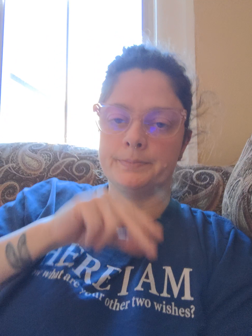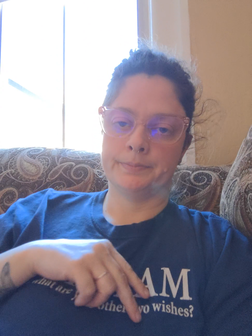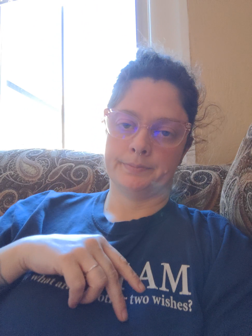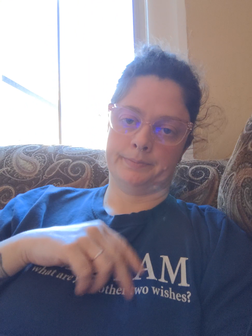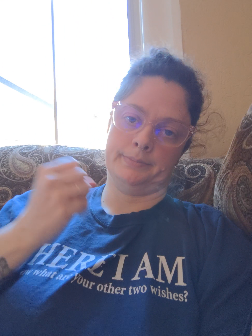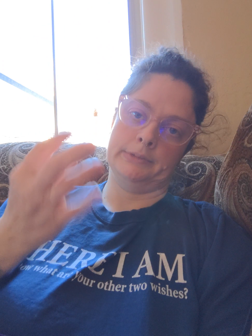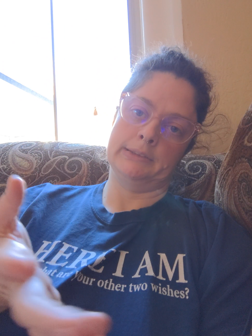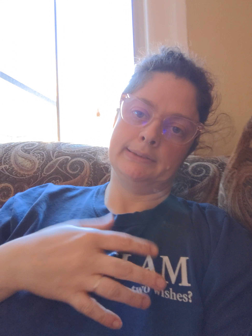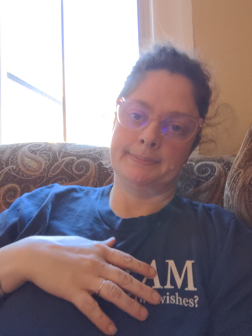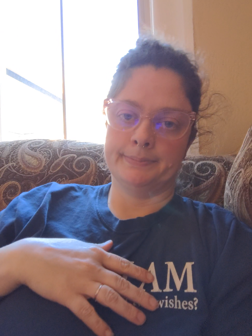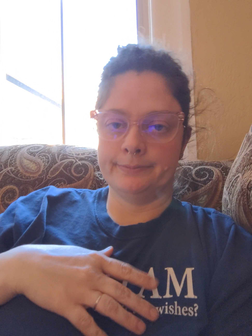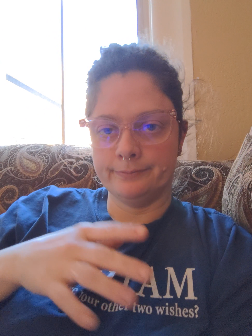many